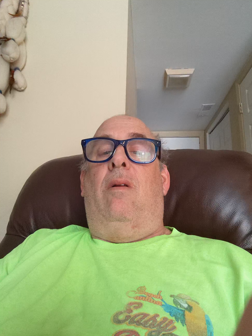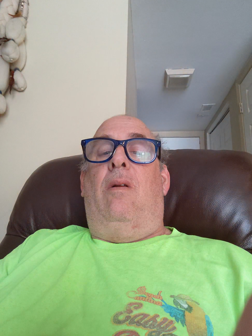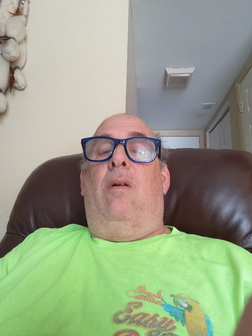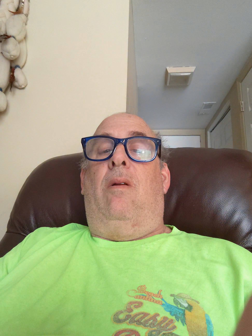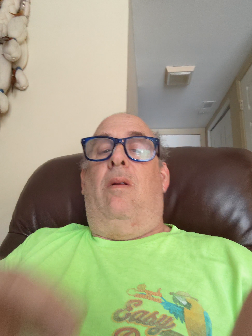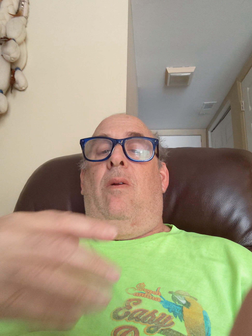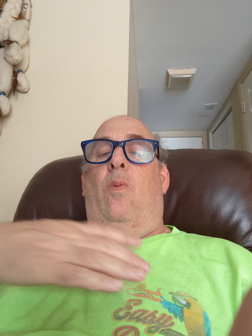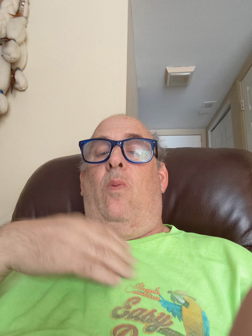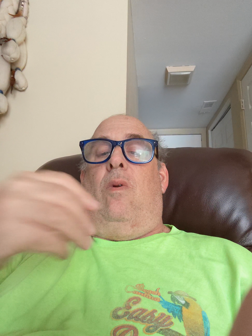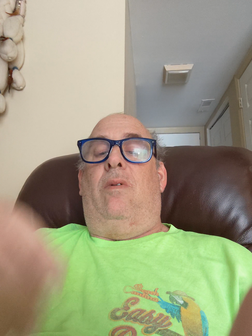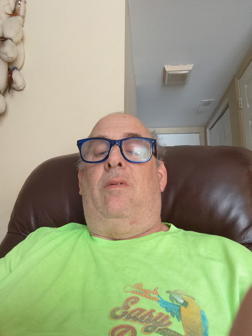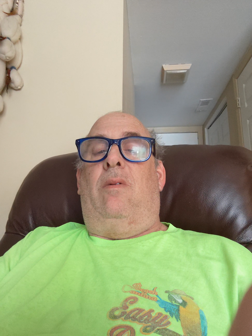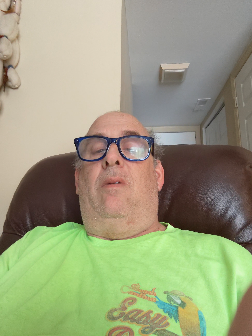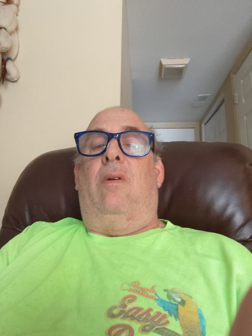white